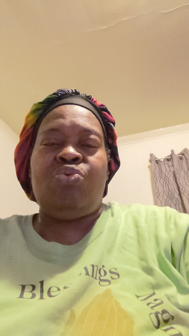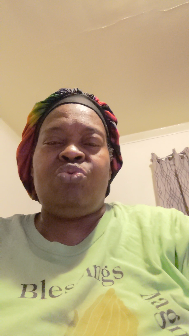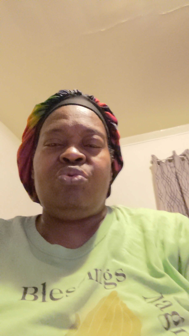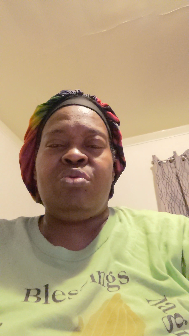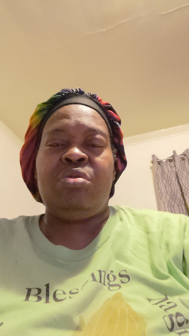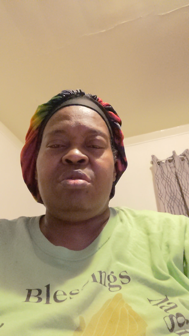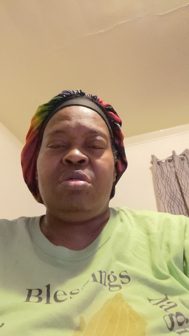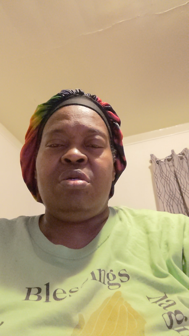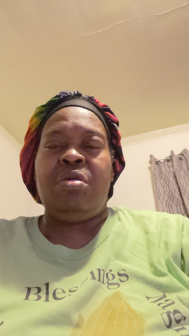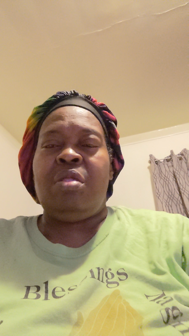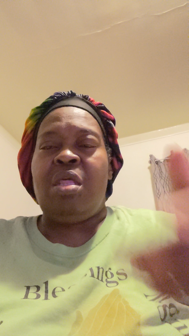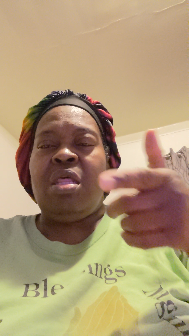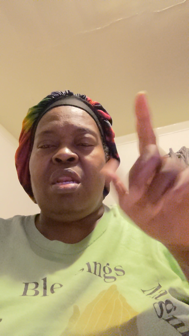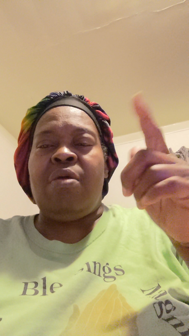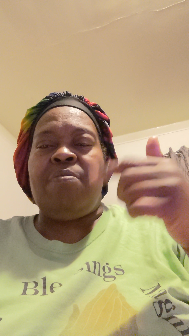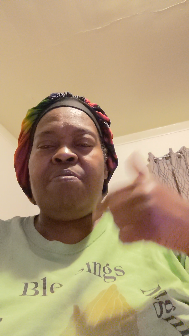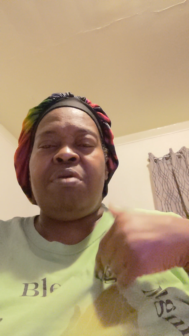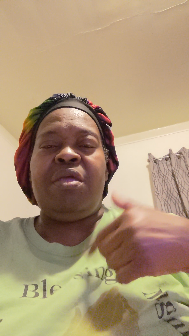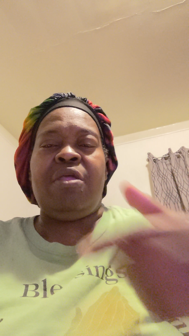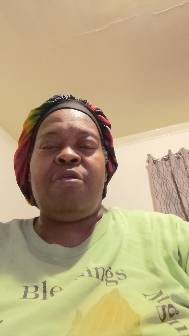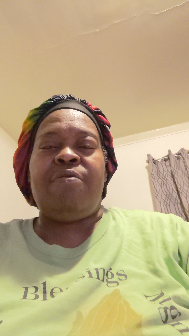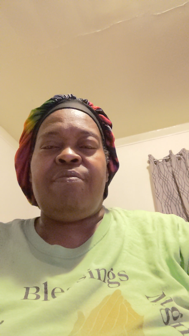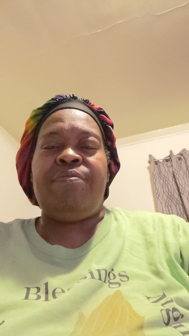let me